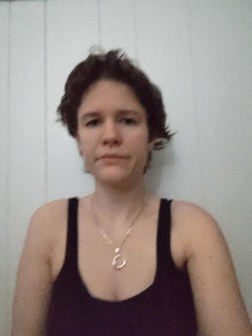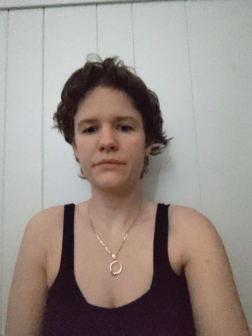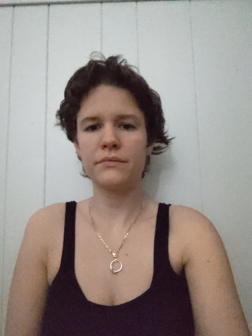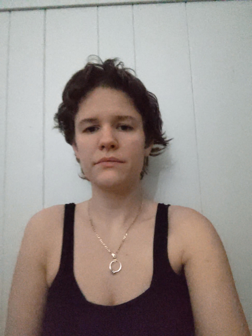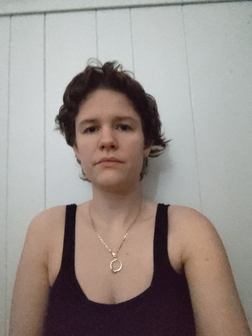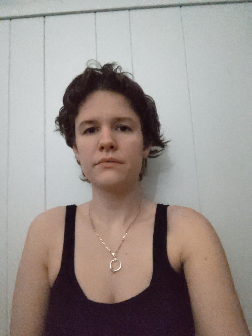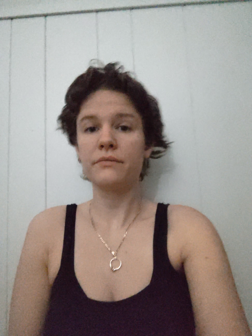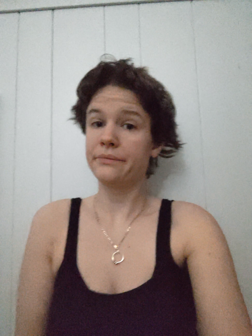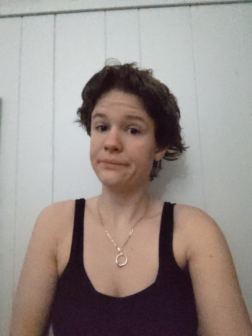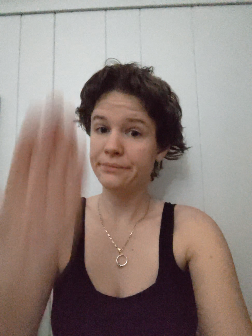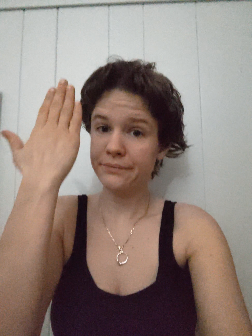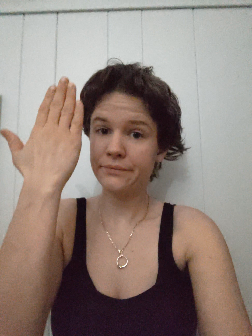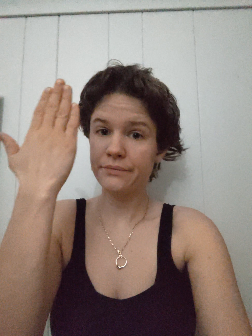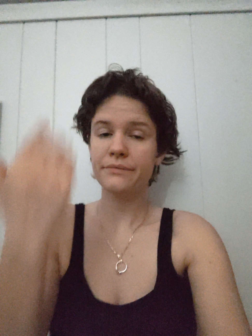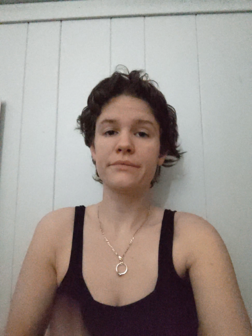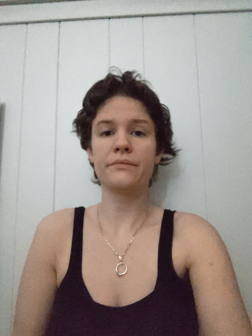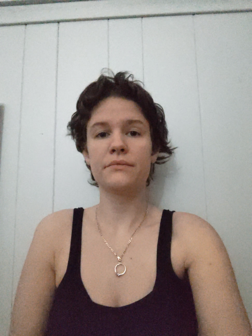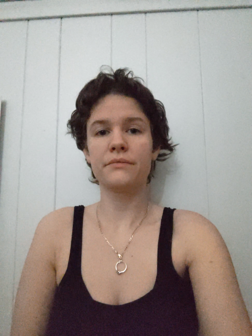morning